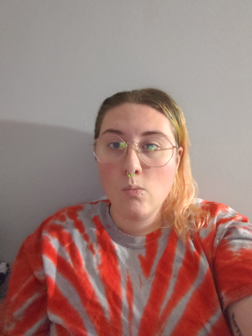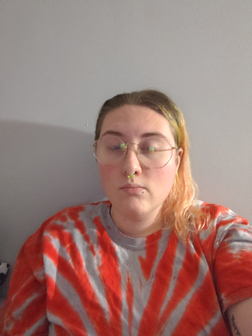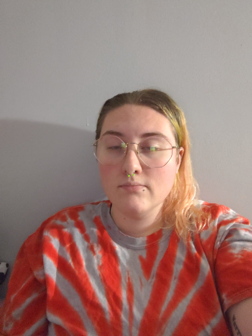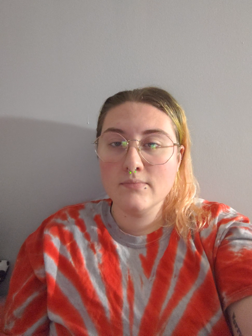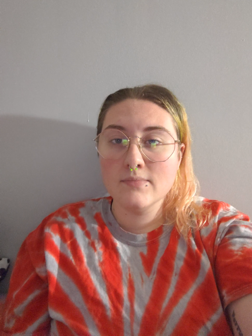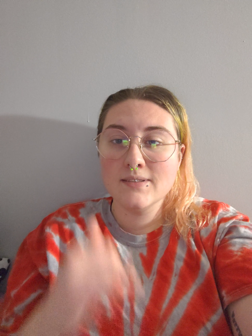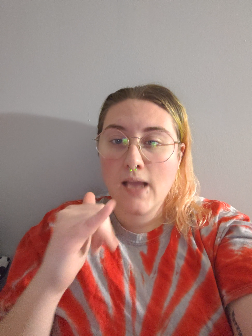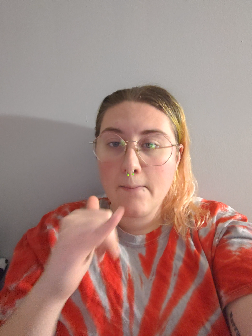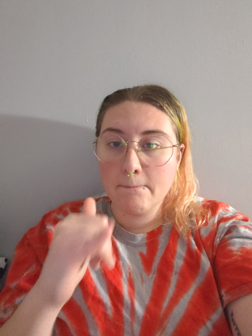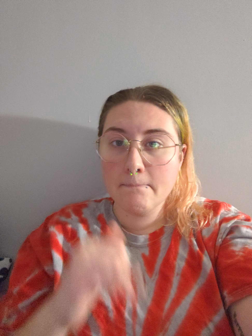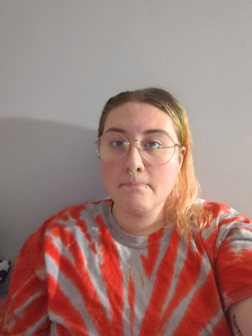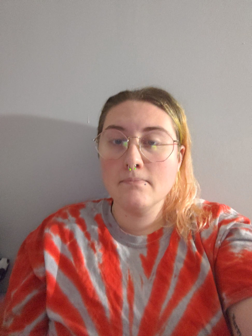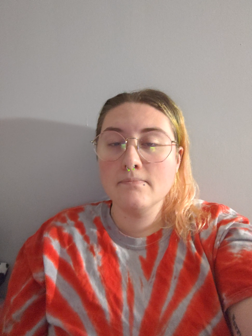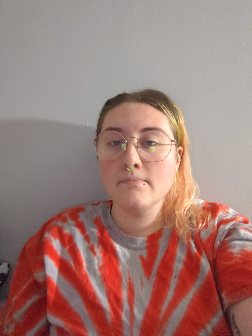same